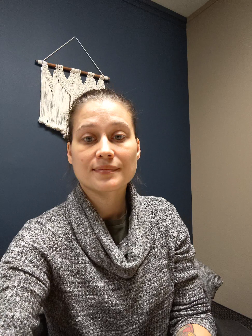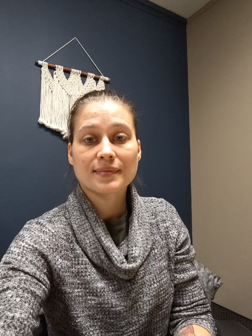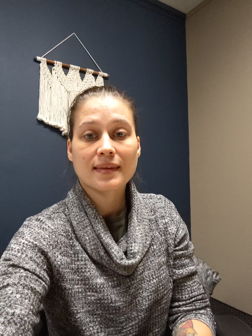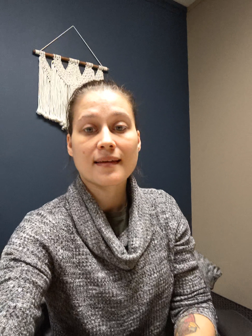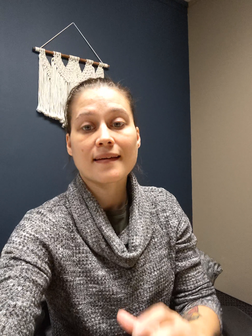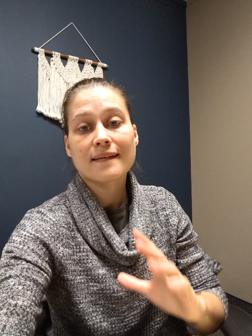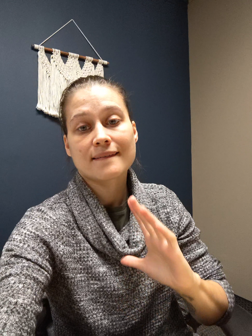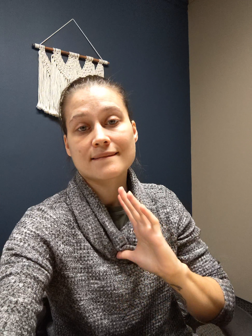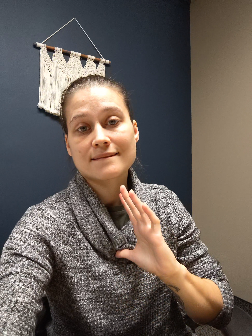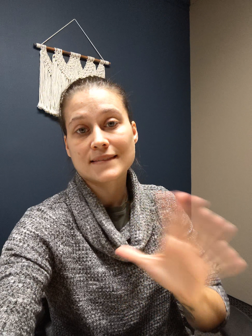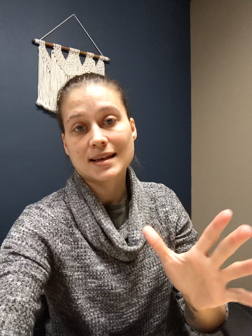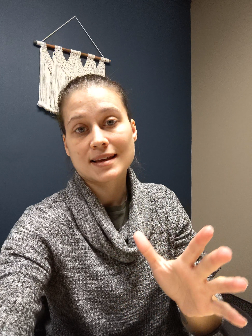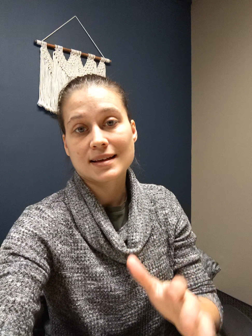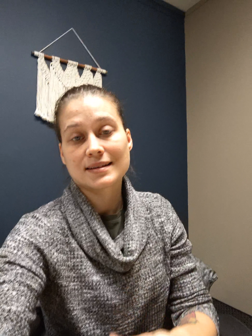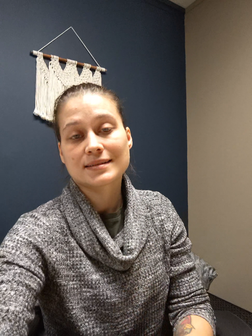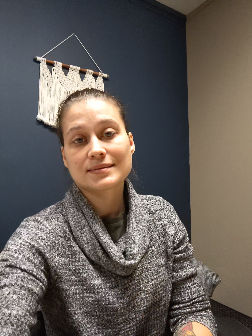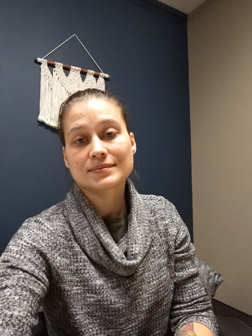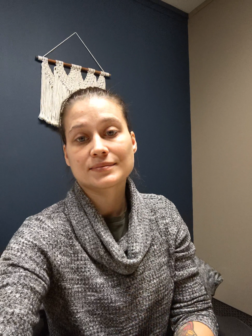fine